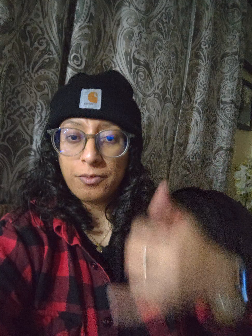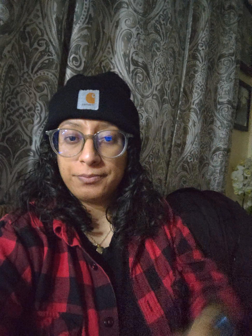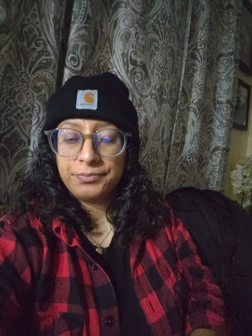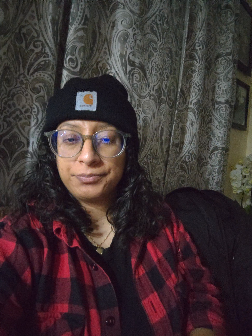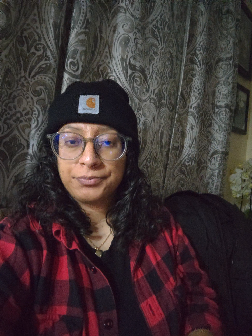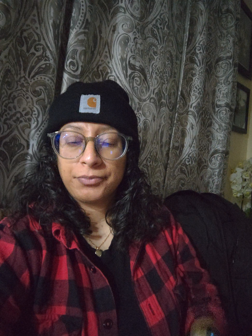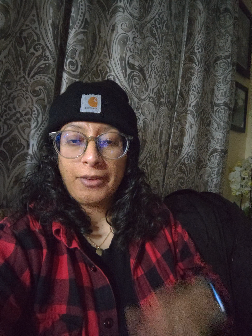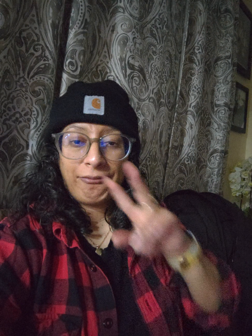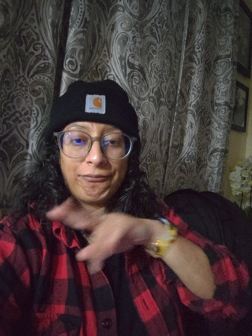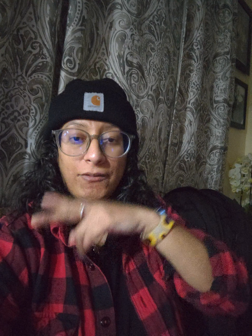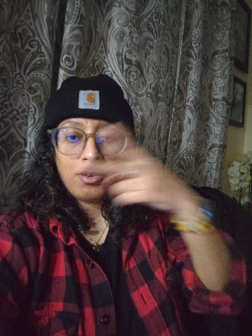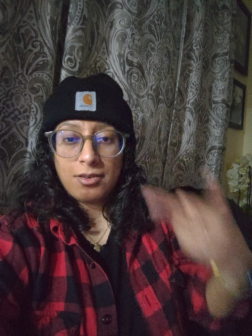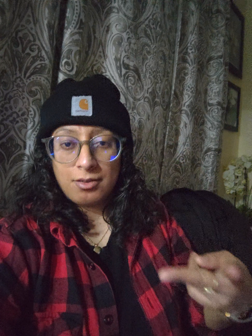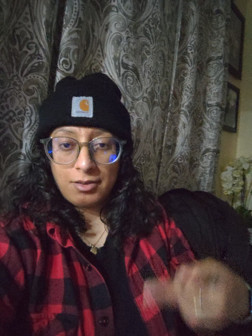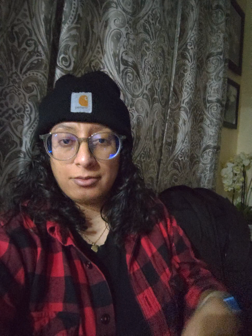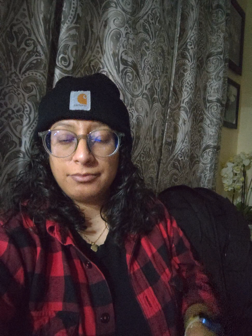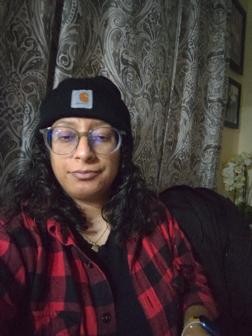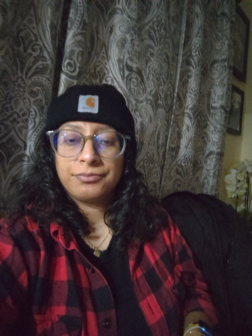fall